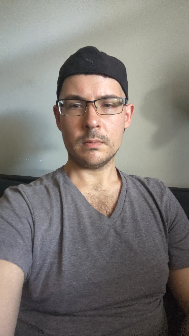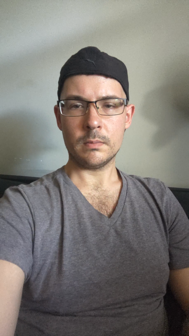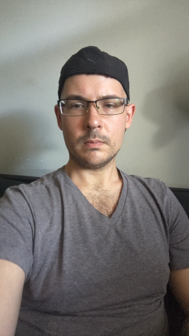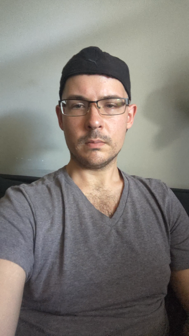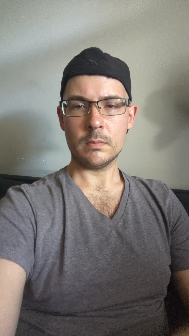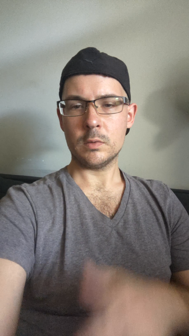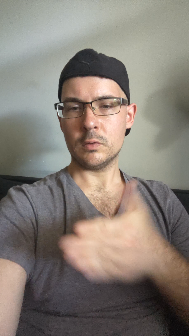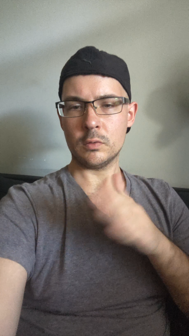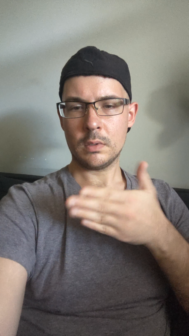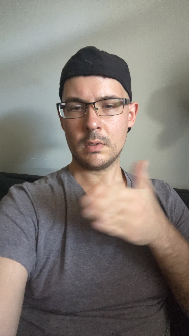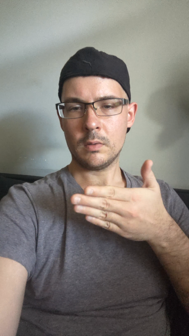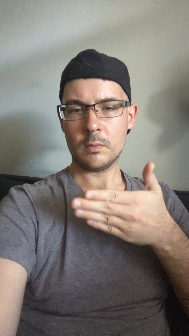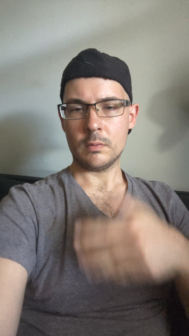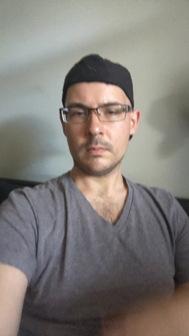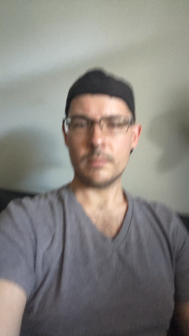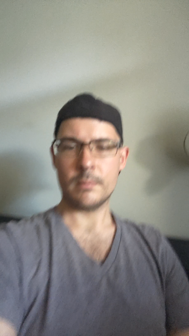share